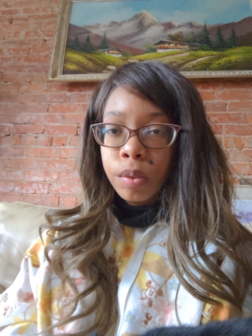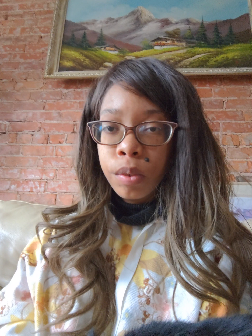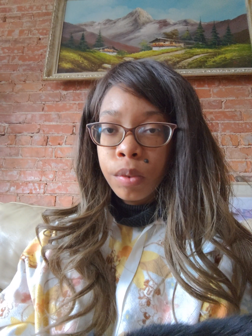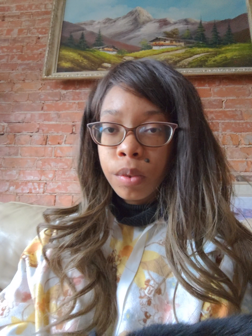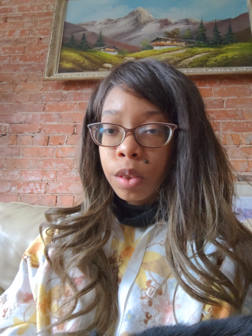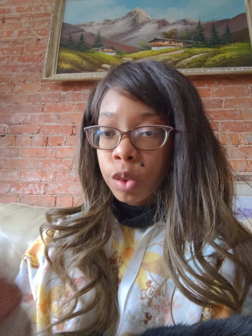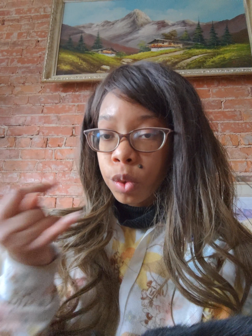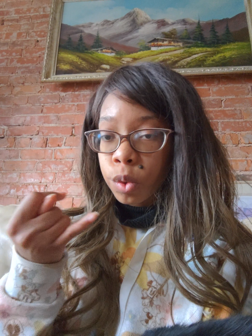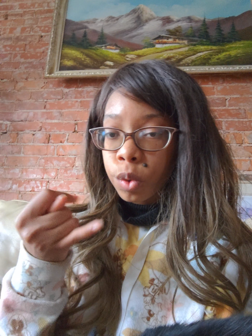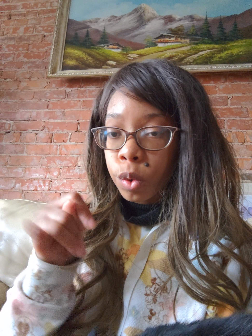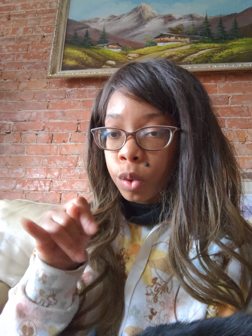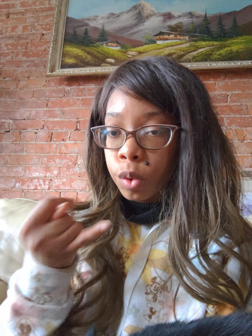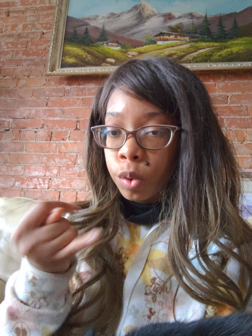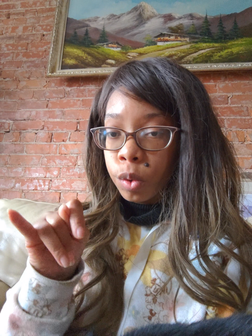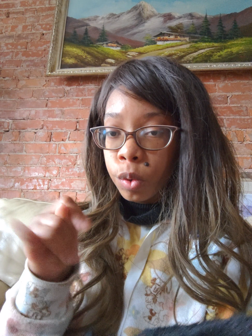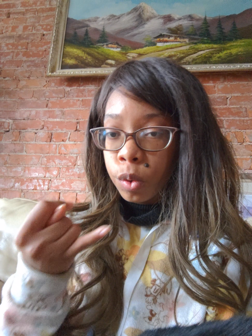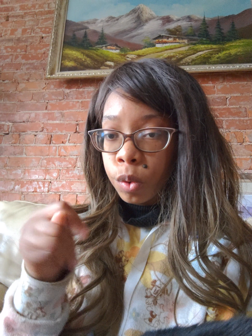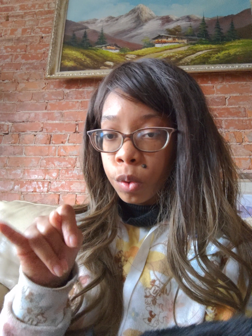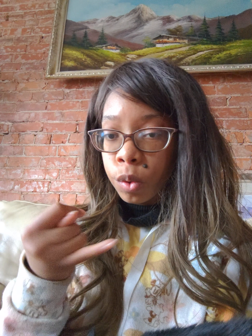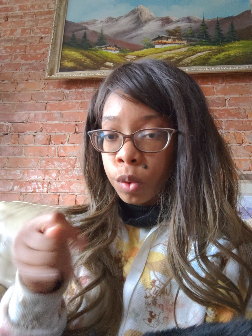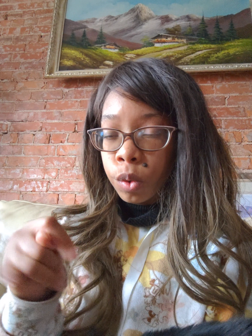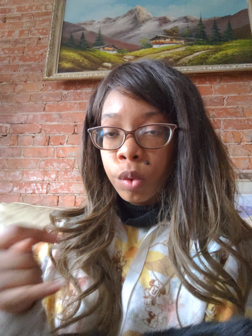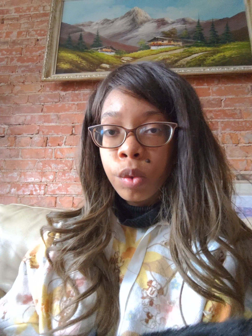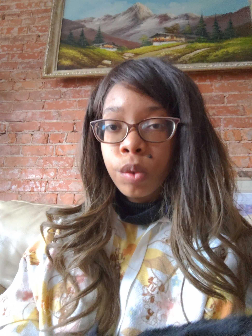toy